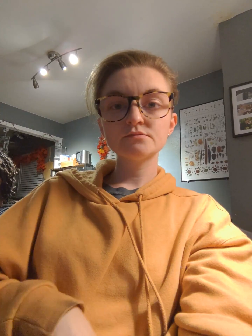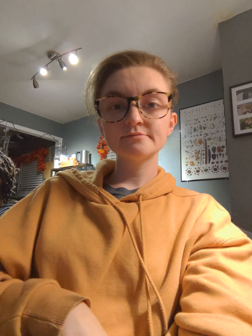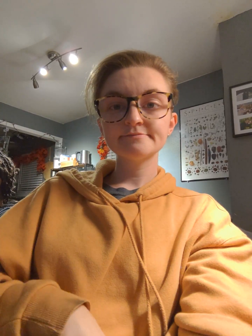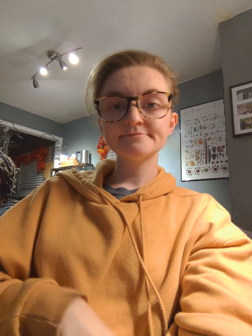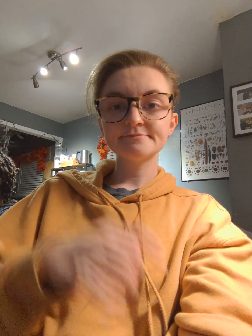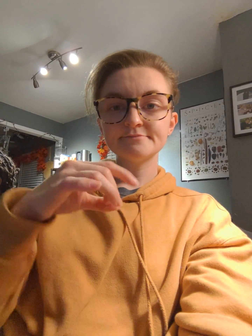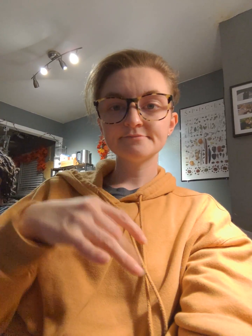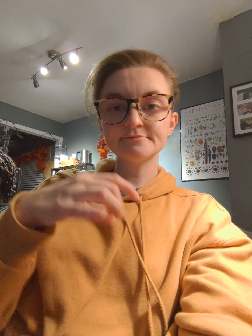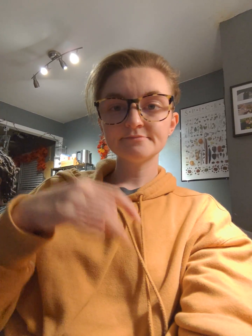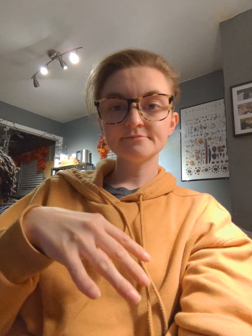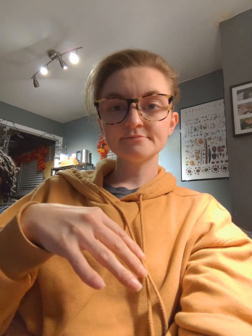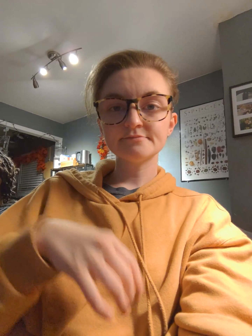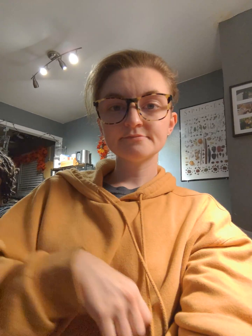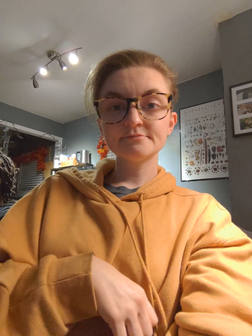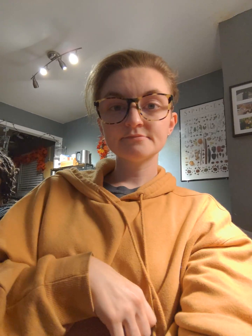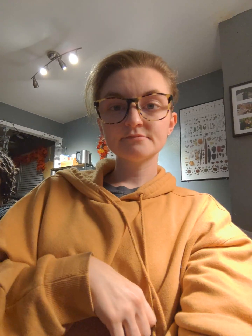pumpkin